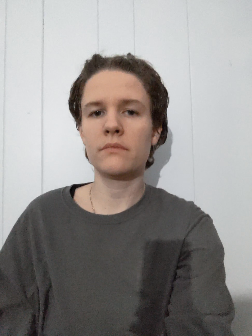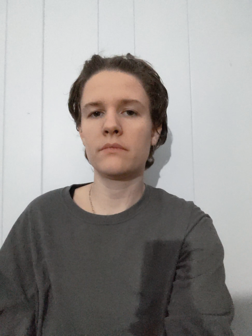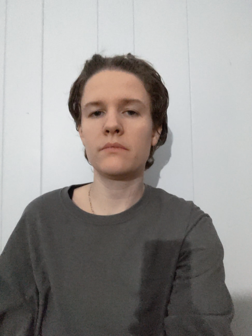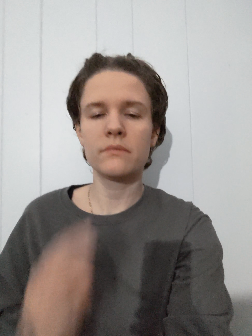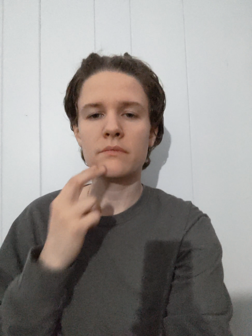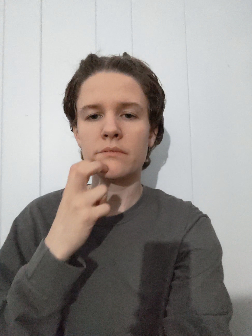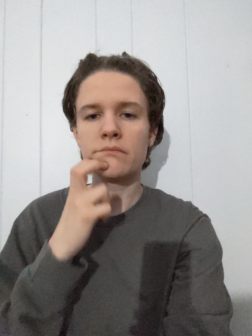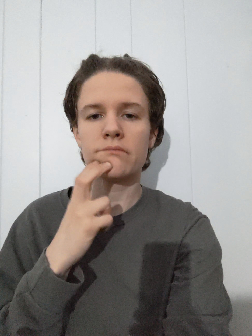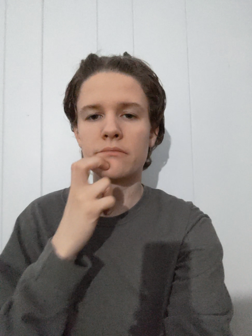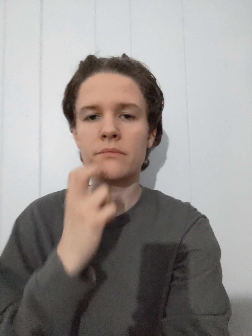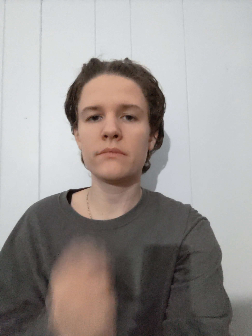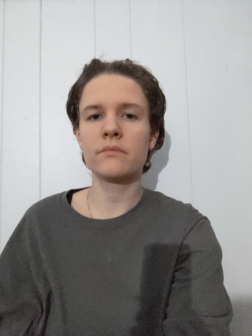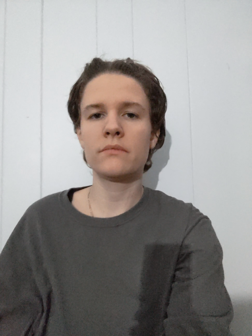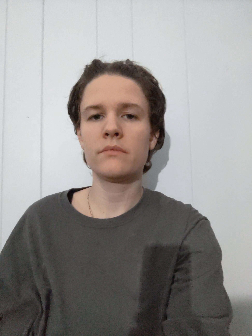gum